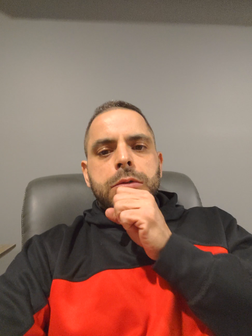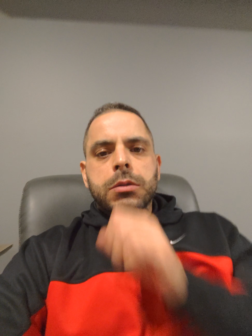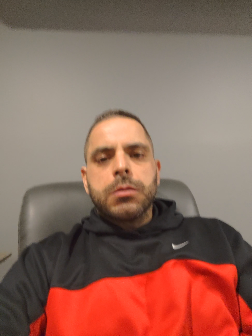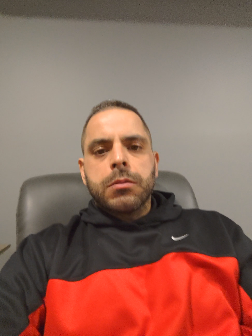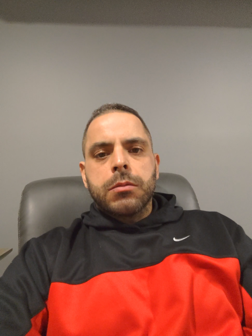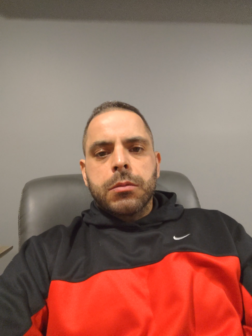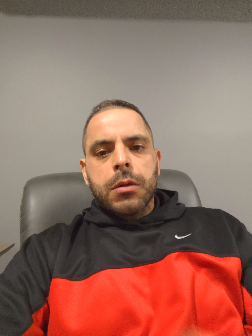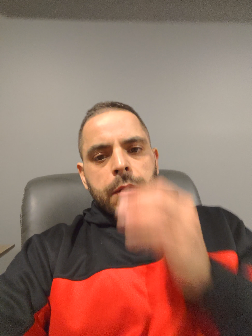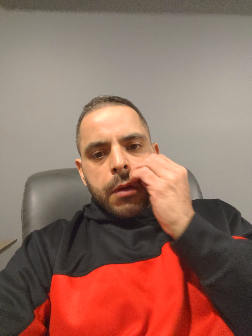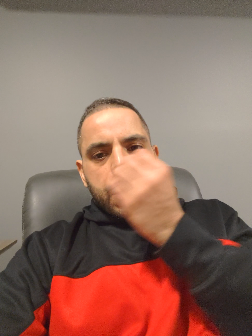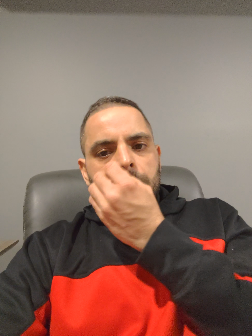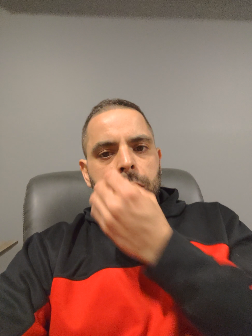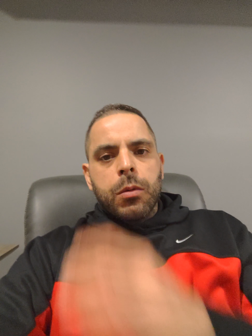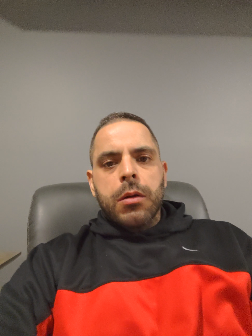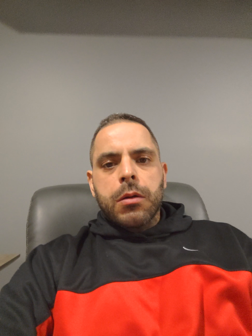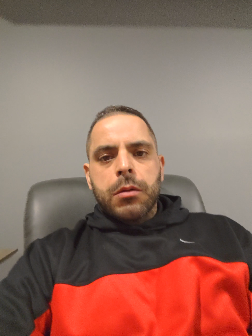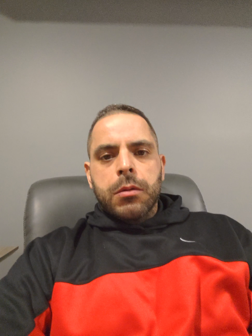flower